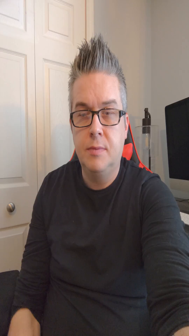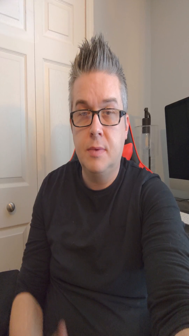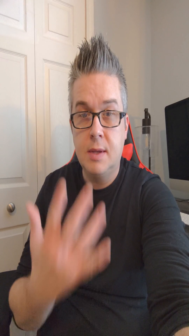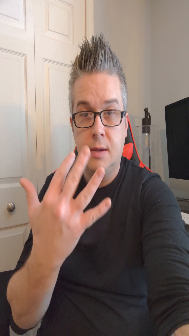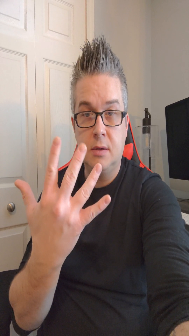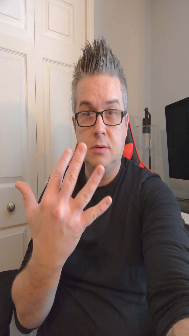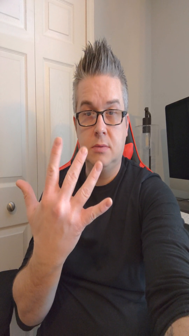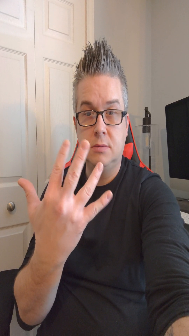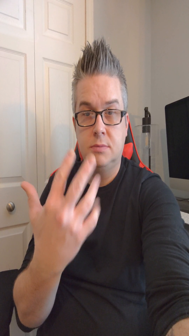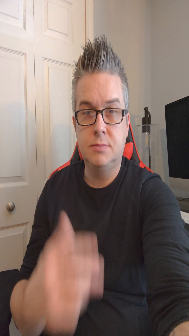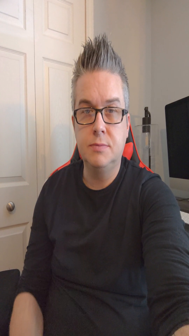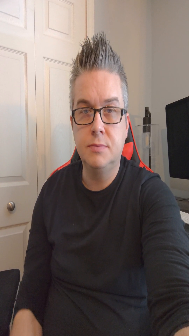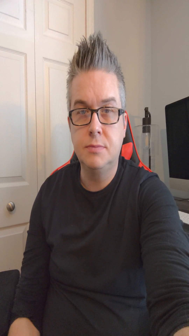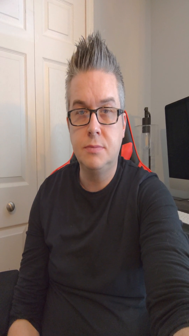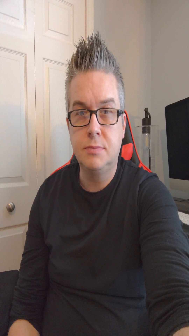finger